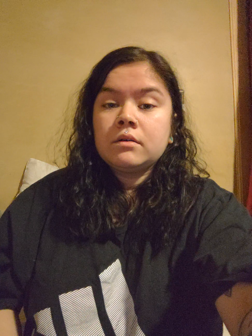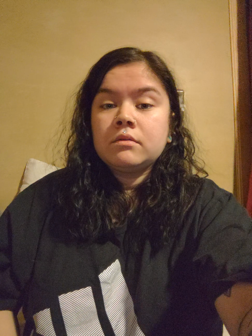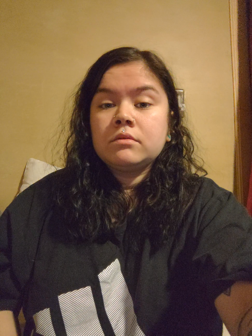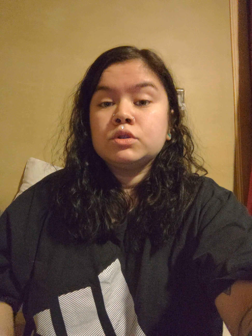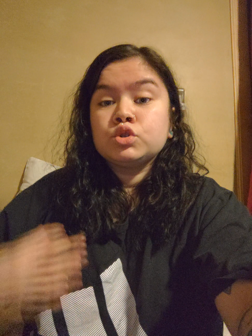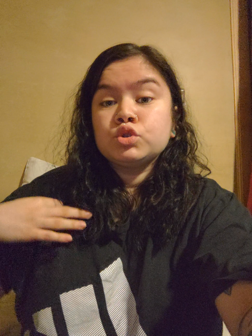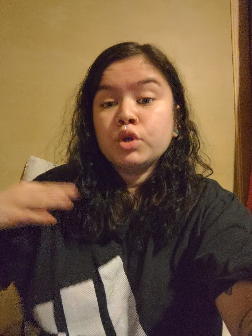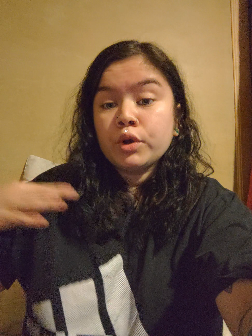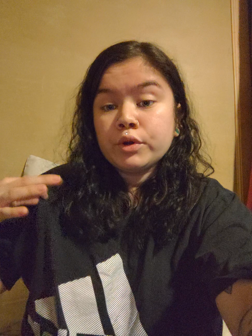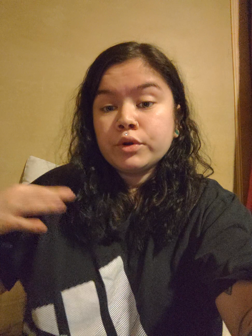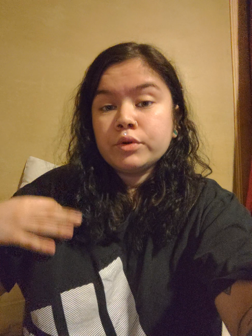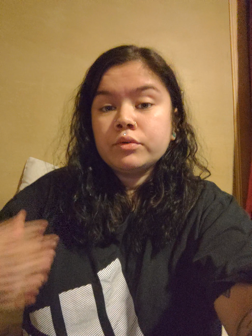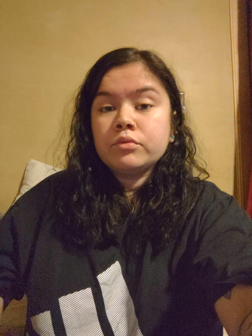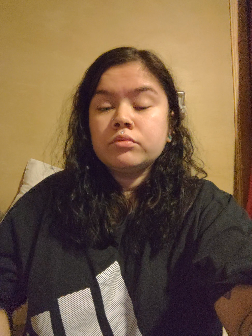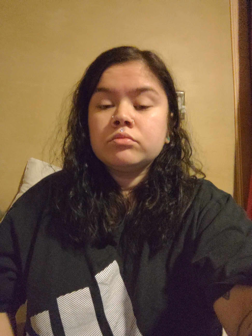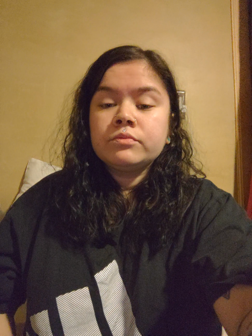shirt